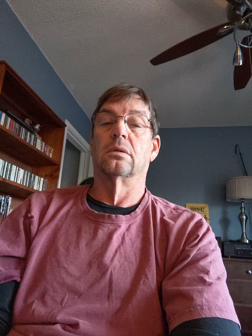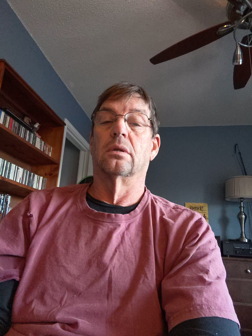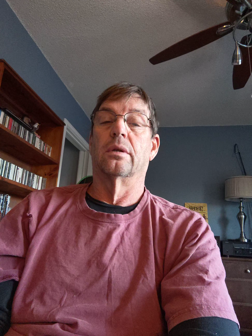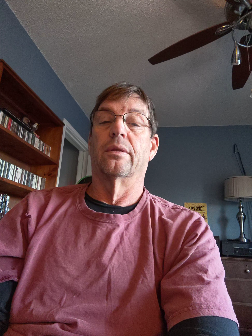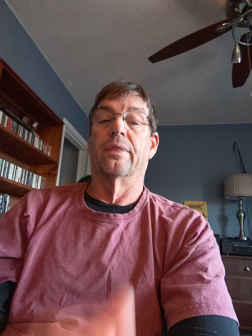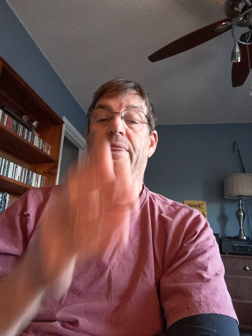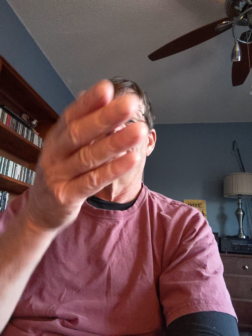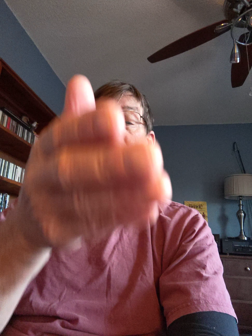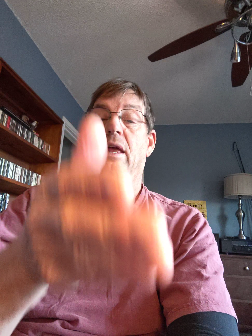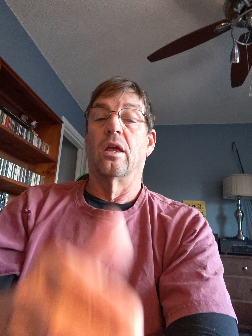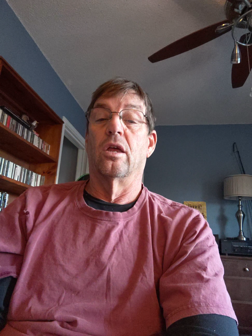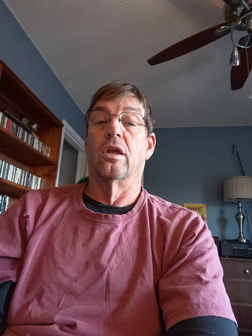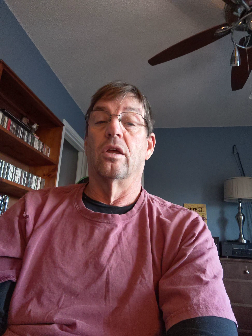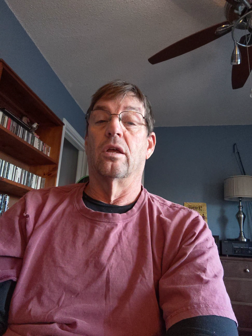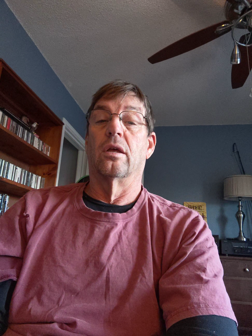there